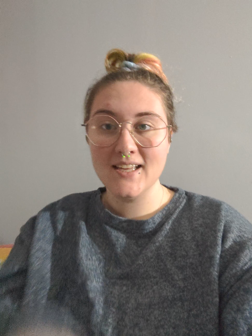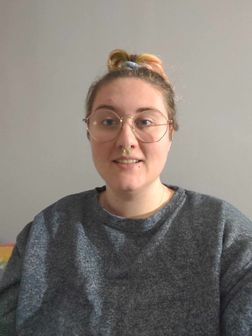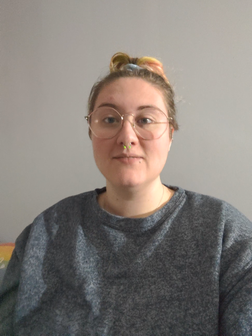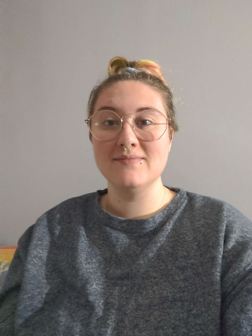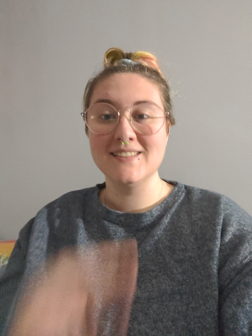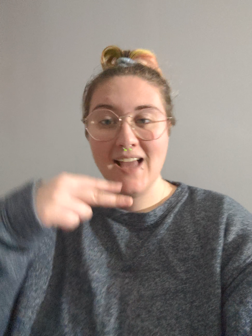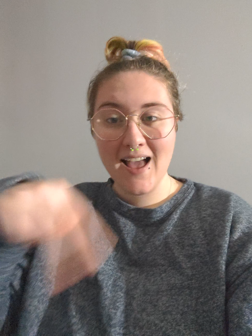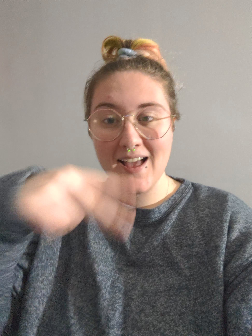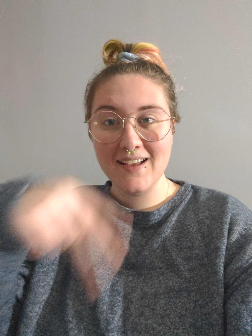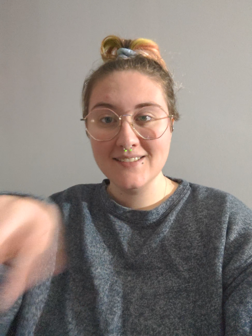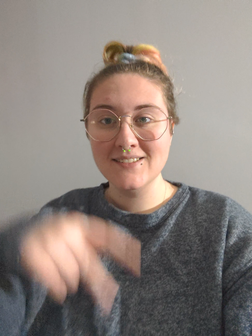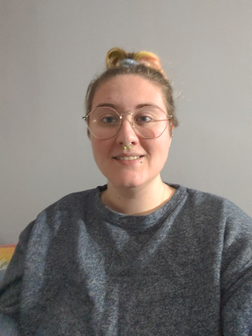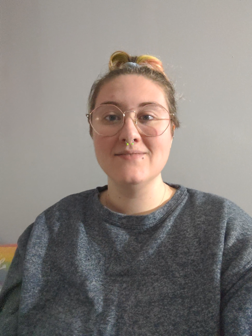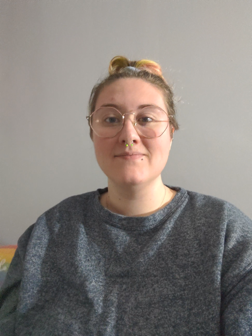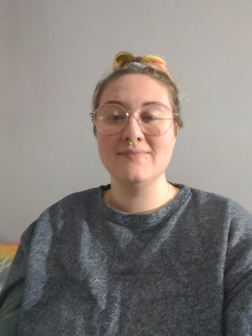dance